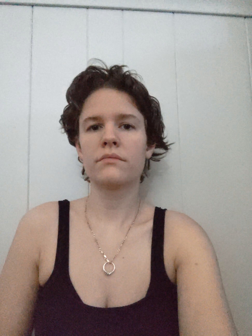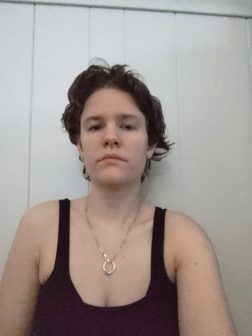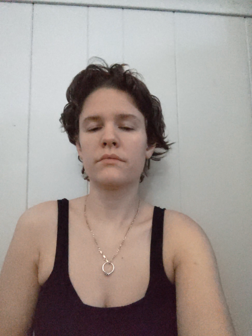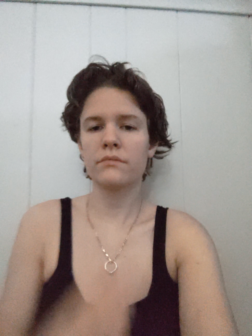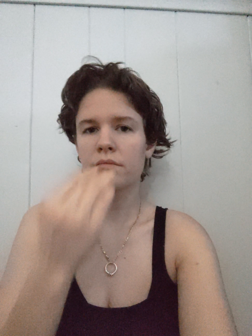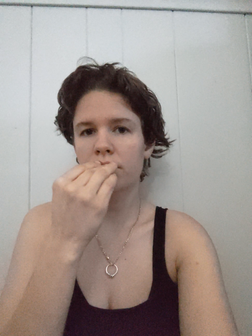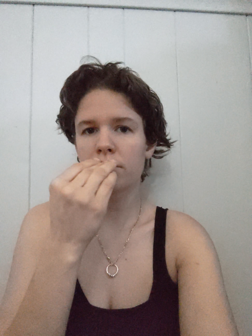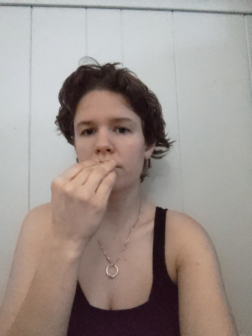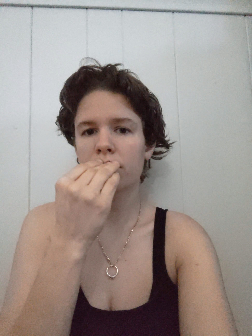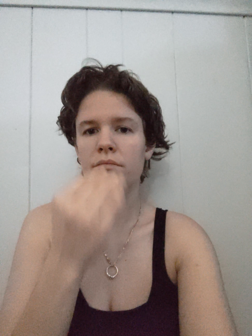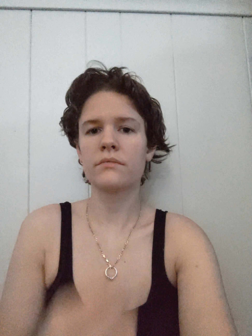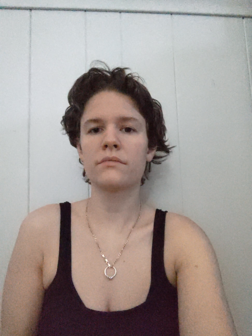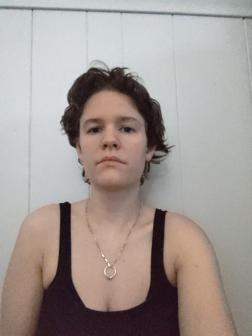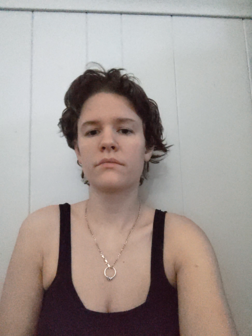food